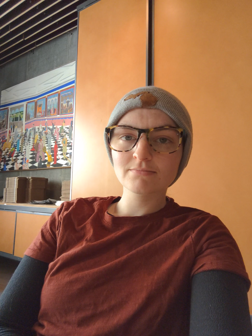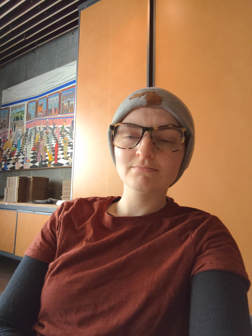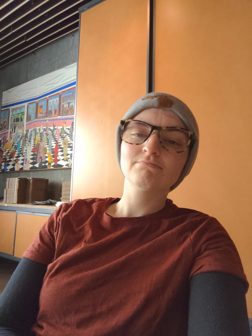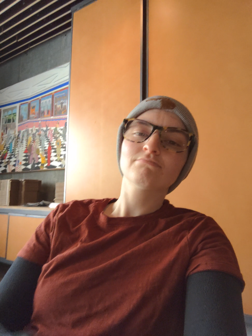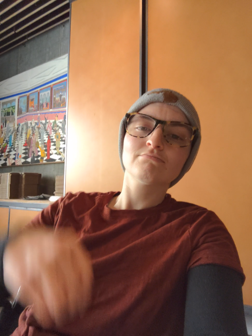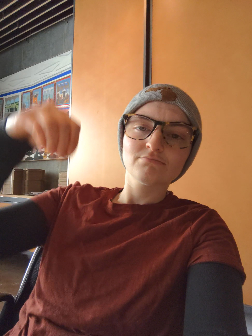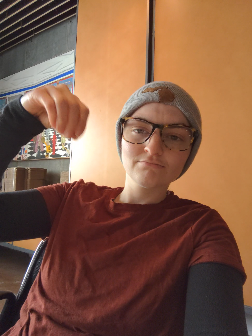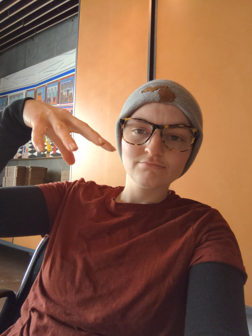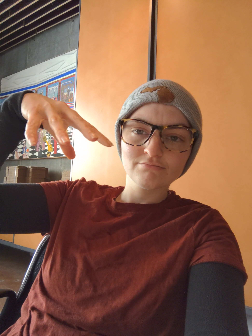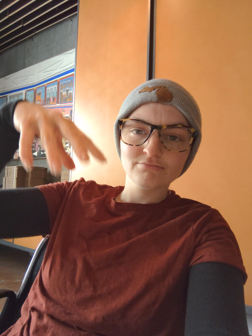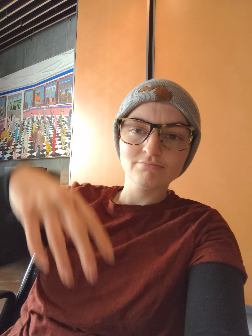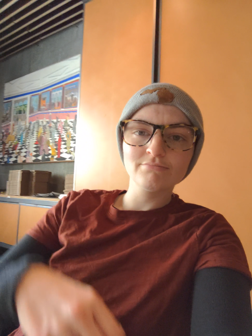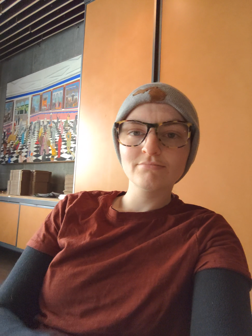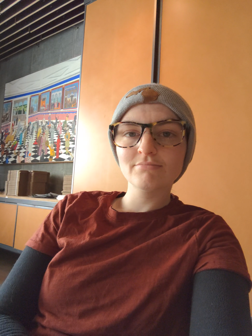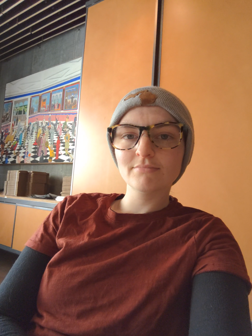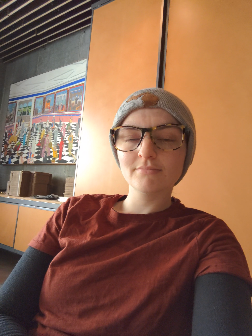lamp